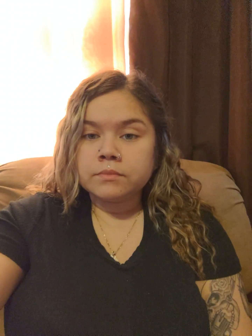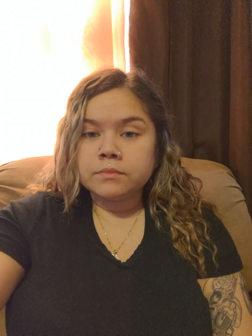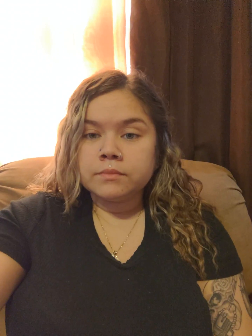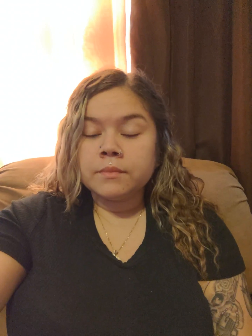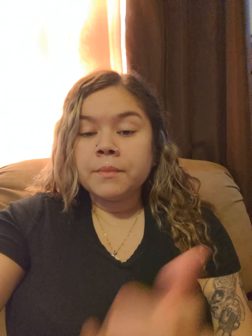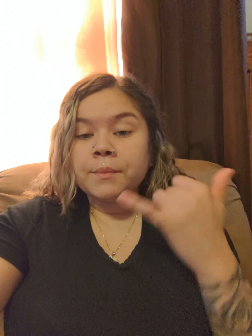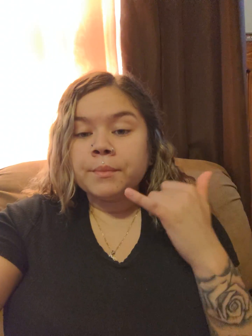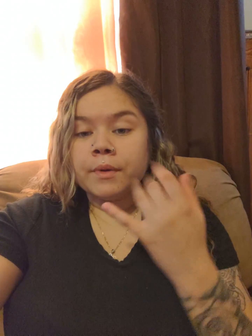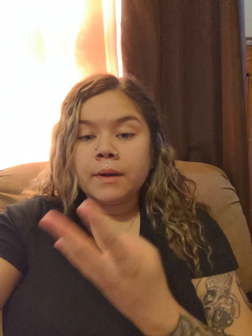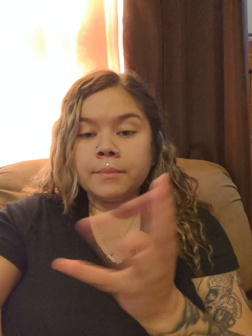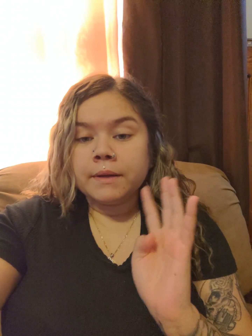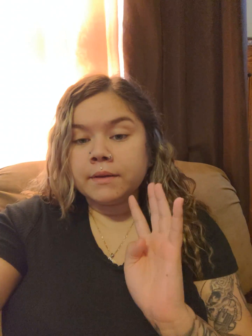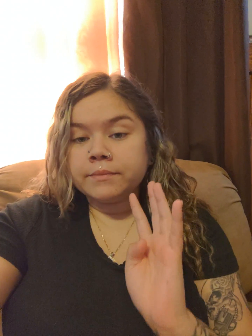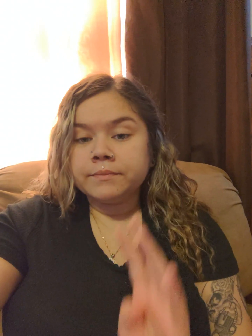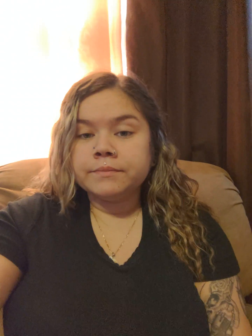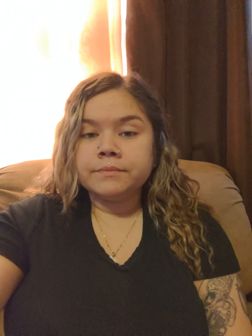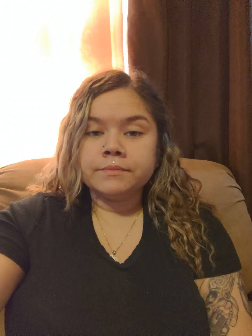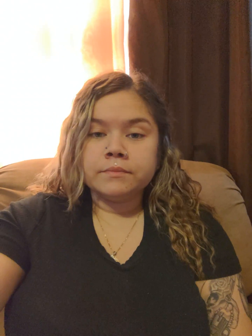playpen